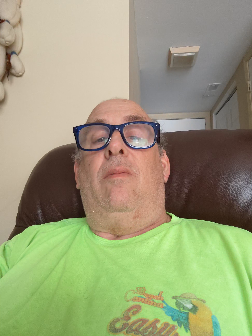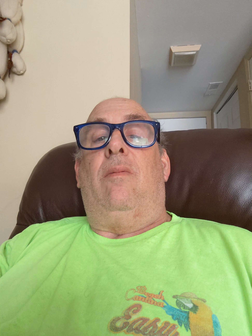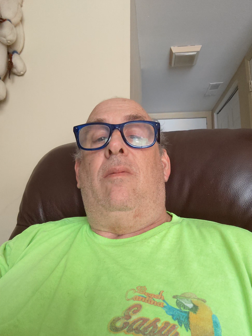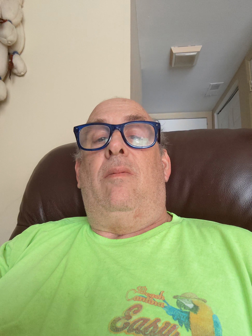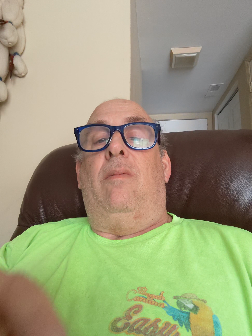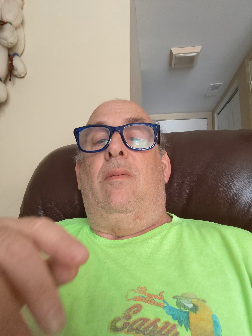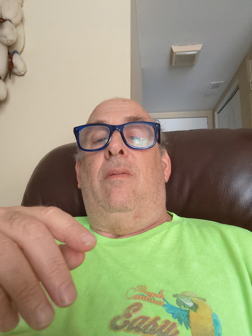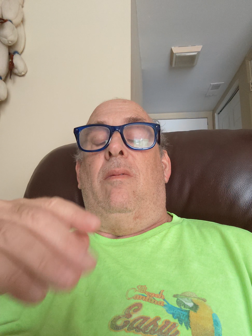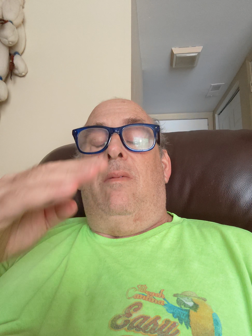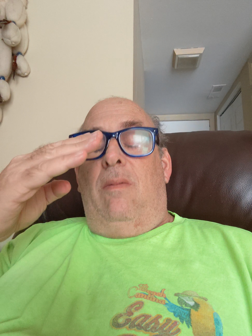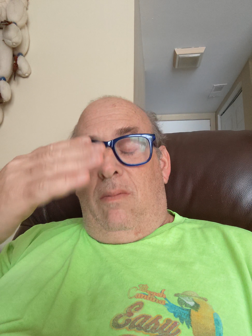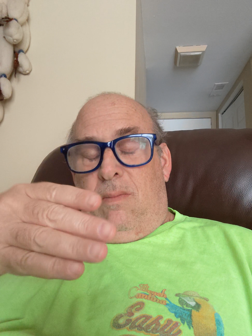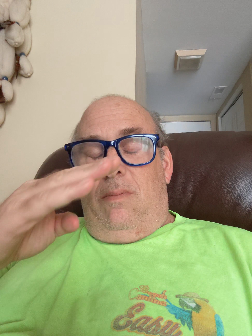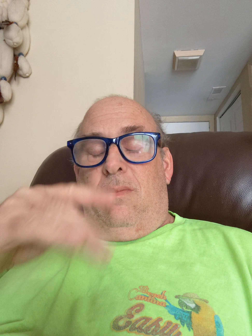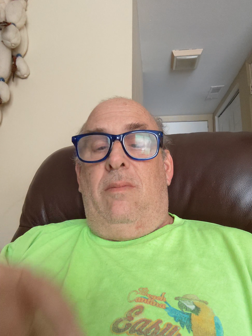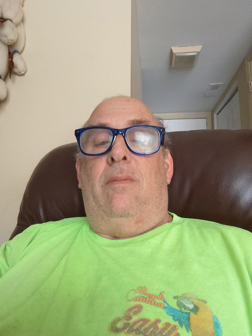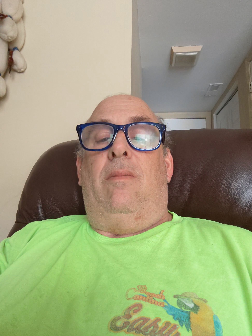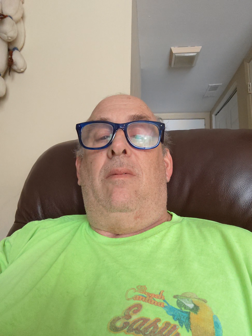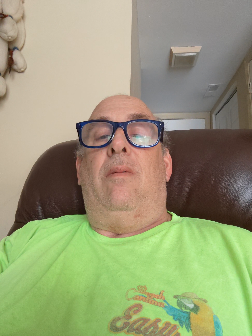sleepy